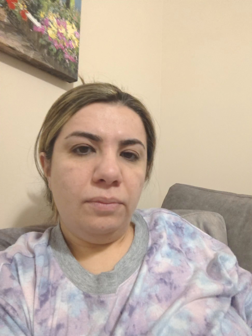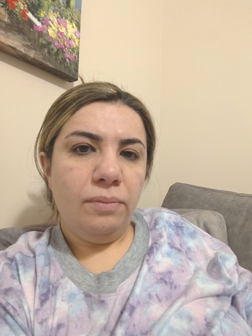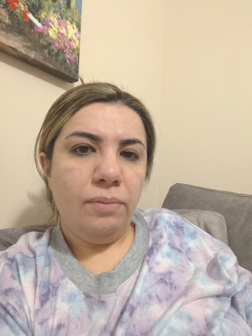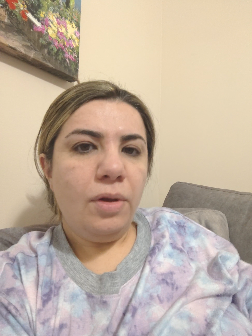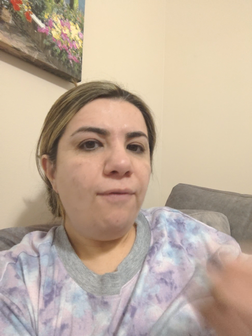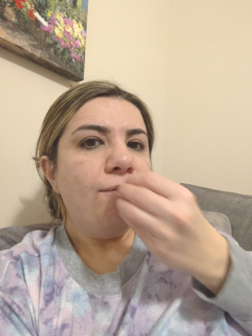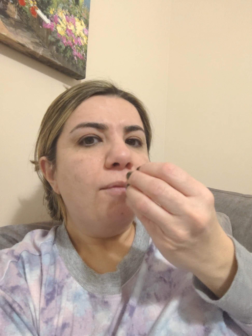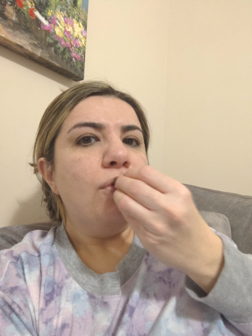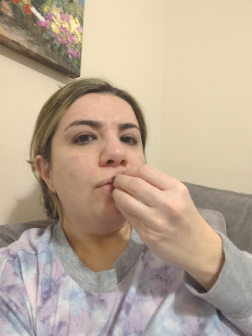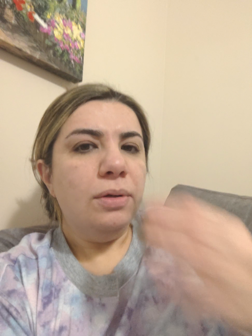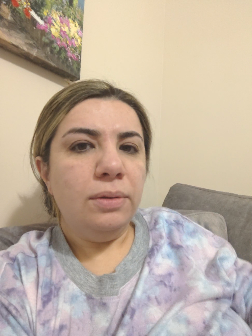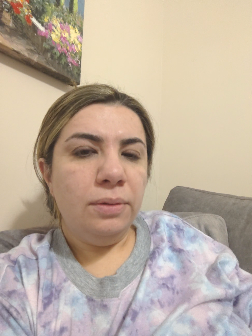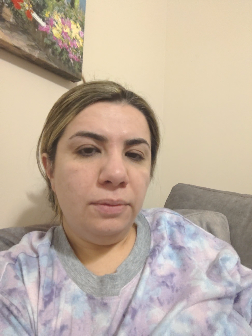food